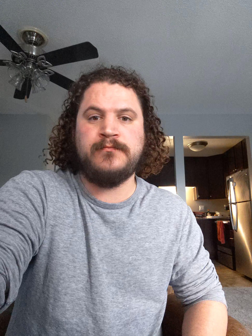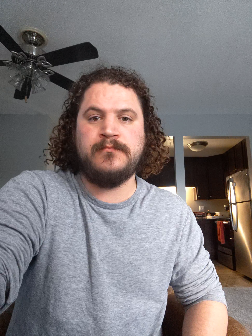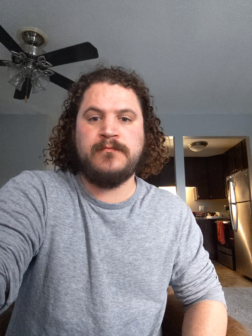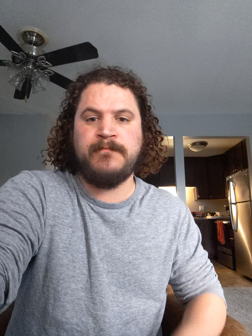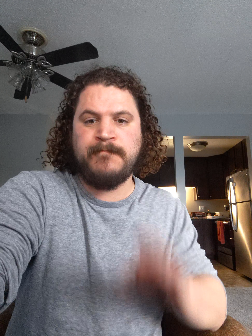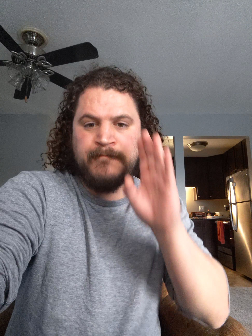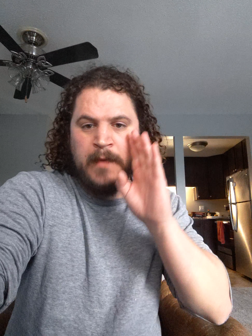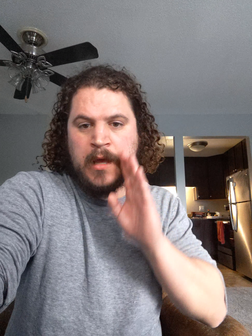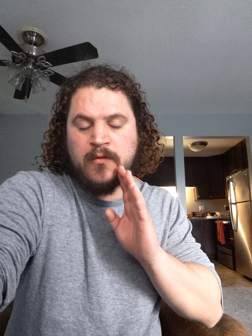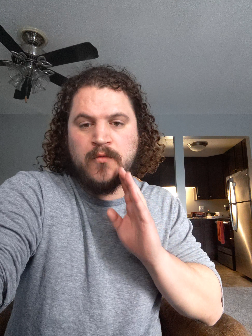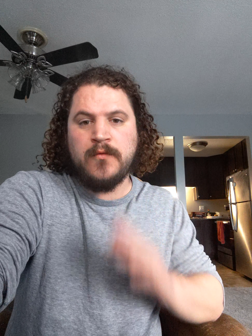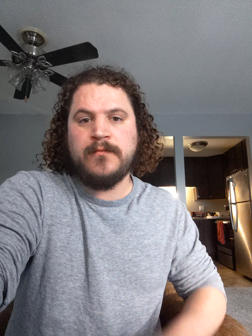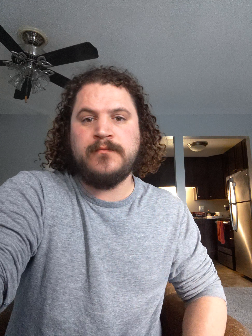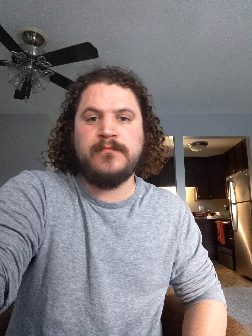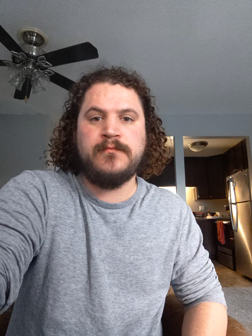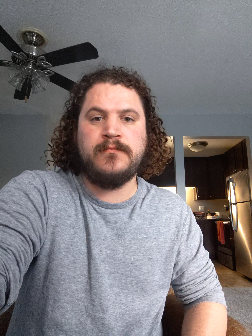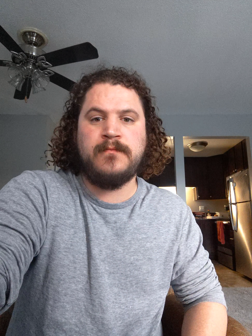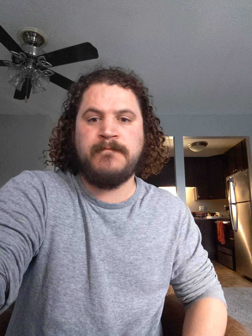brown